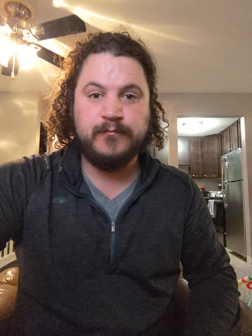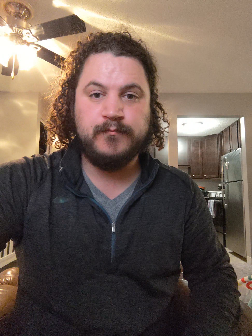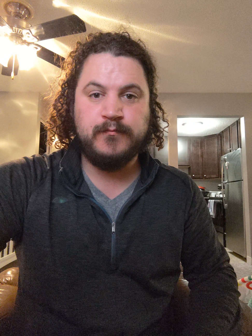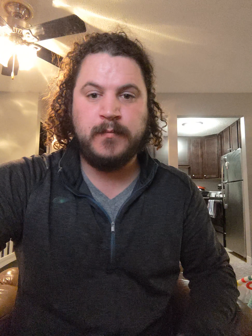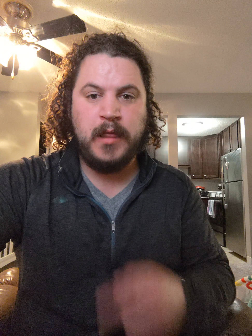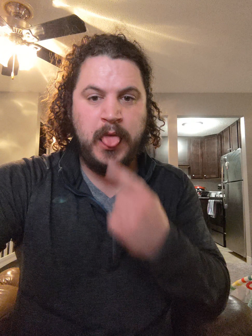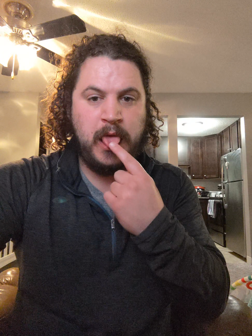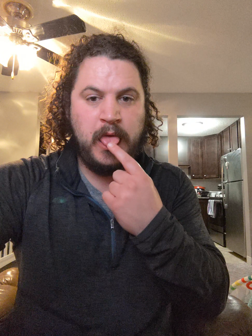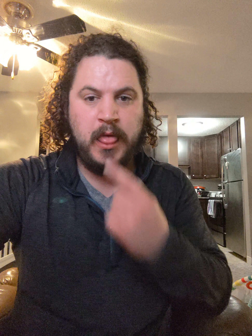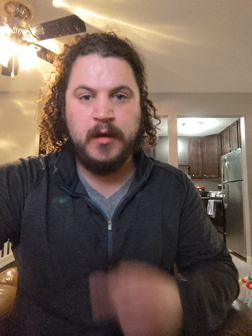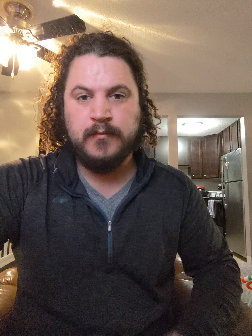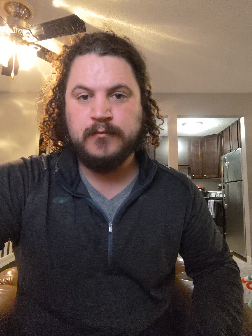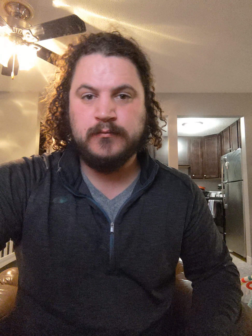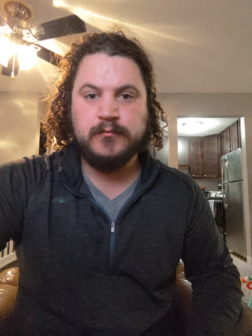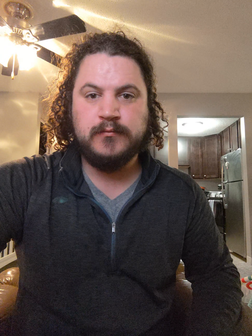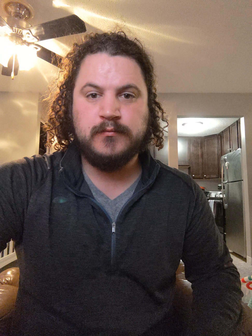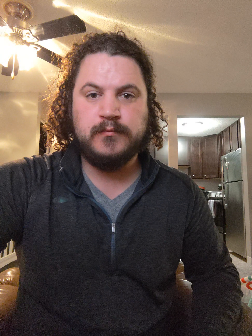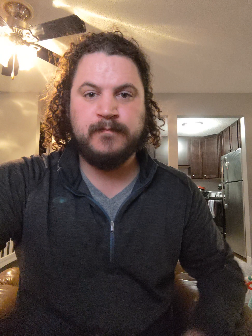tongue